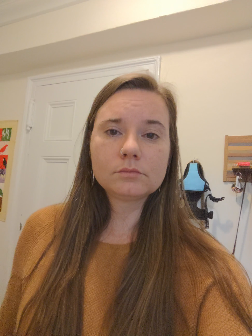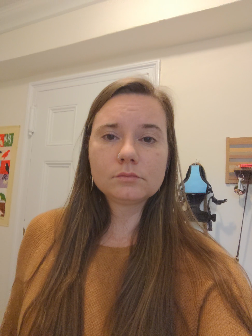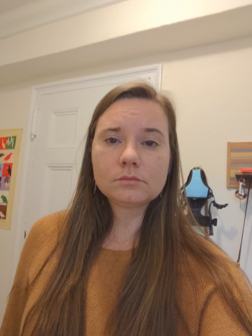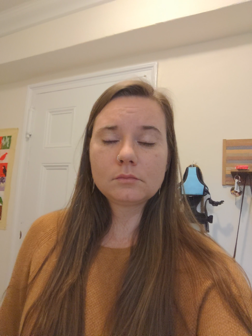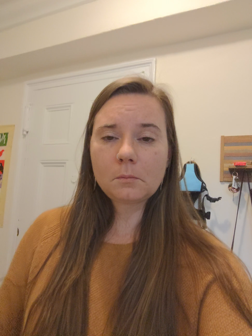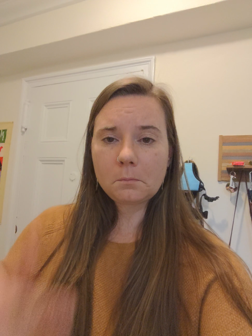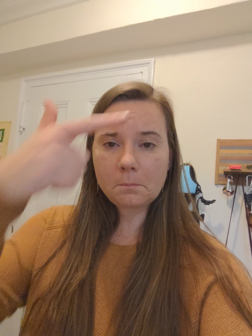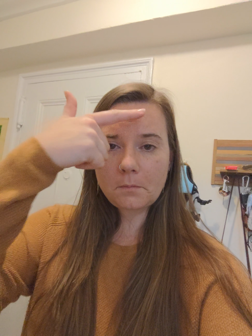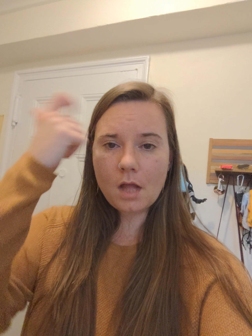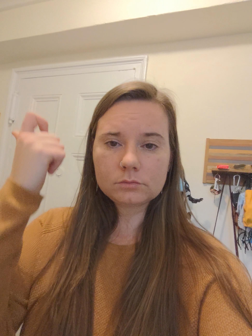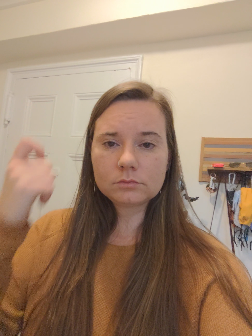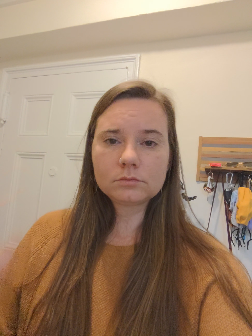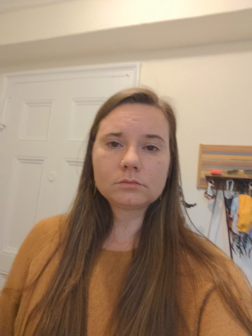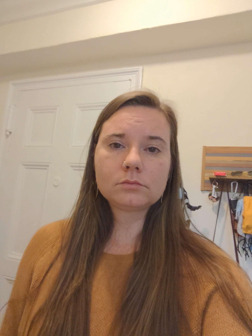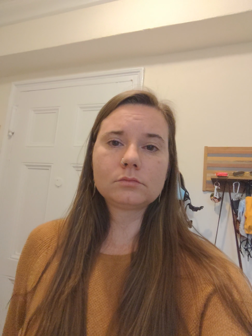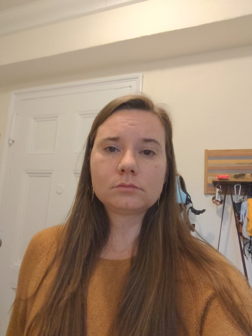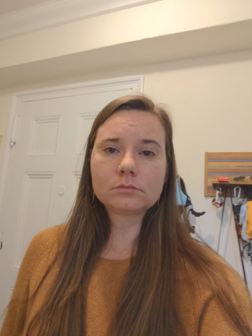because